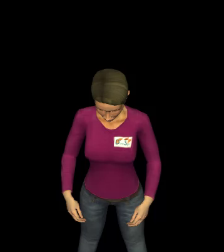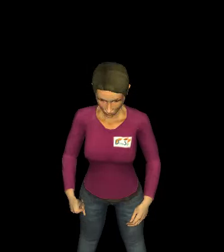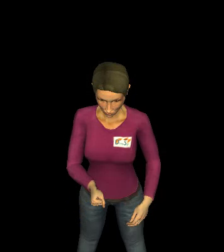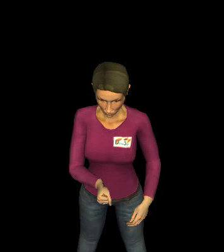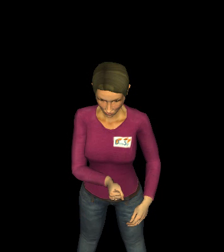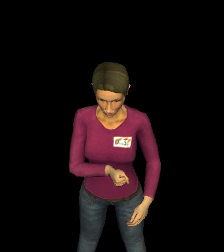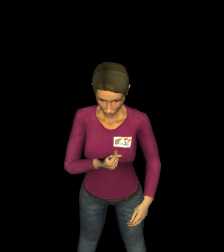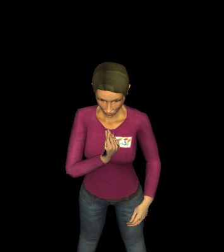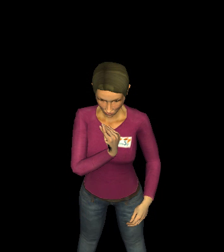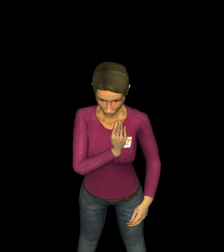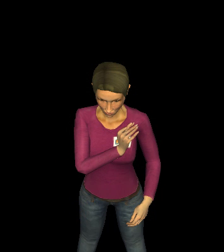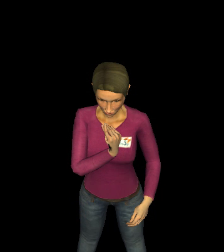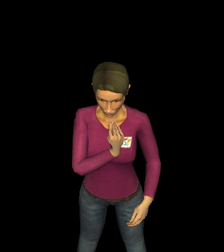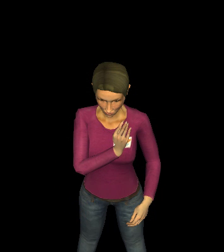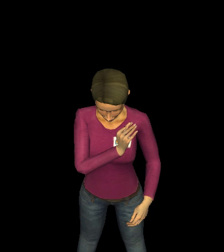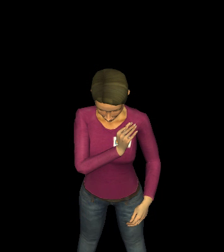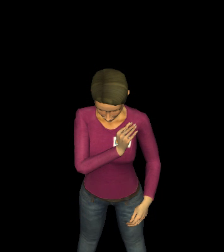ثلاجة